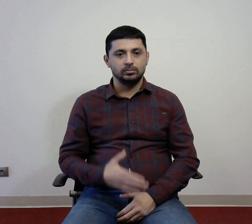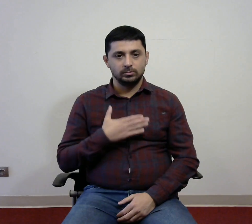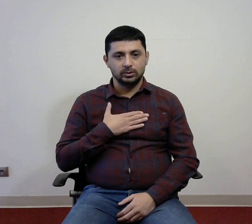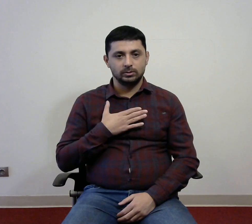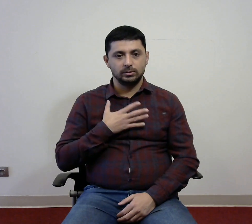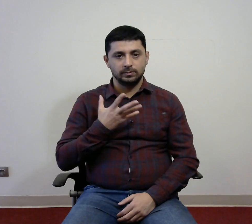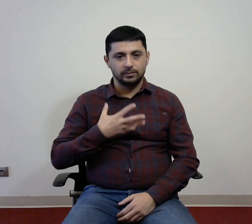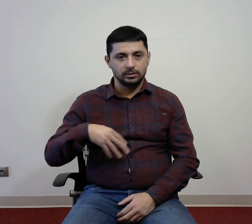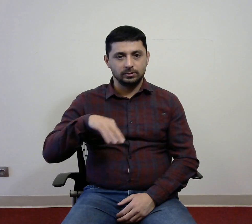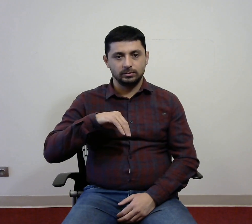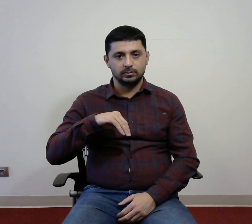biz